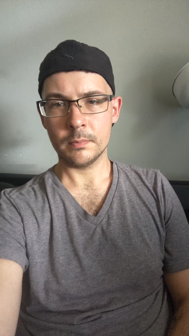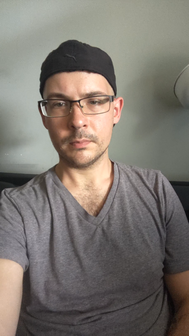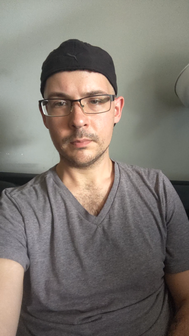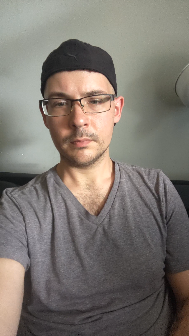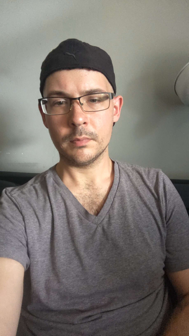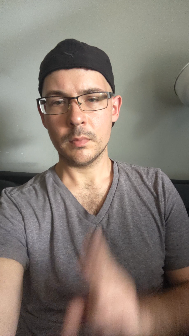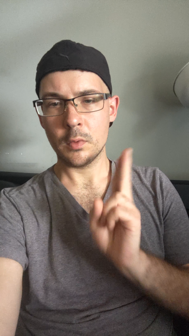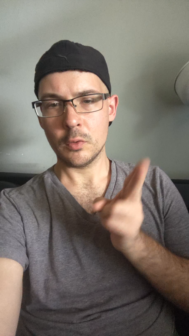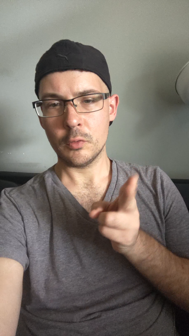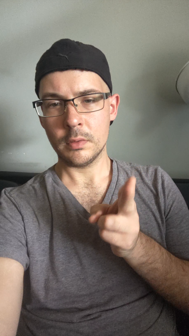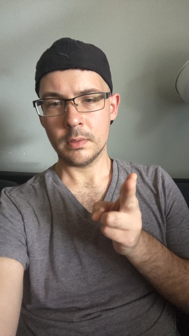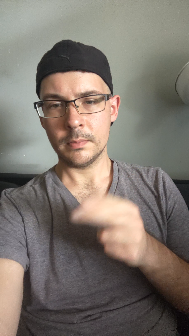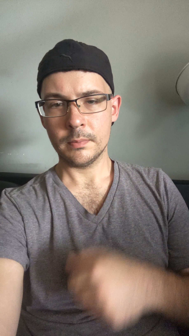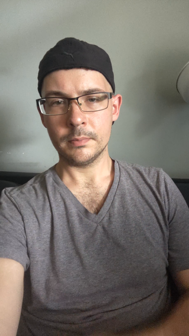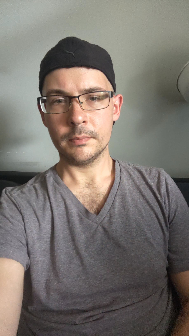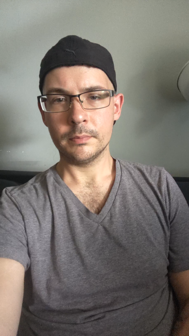hurry